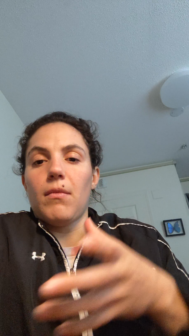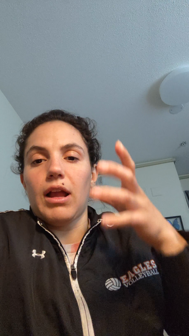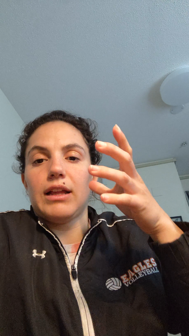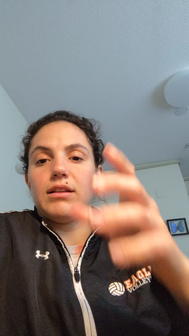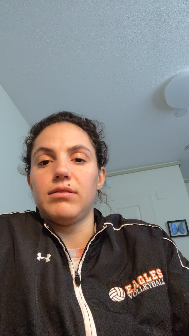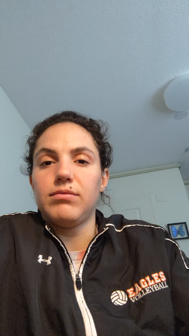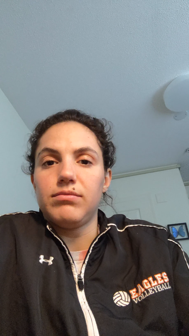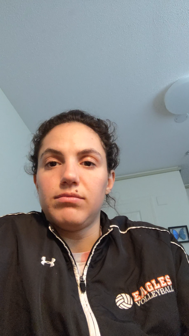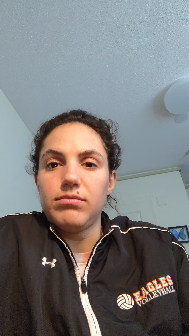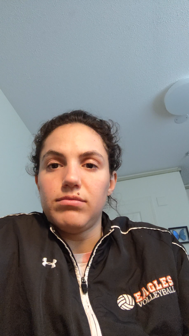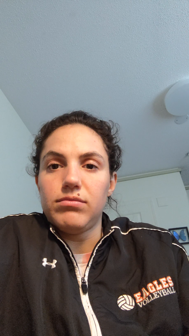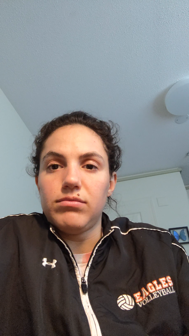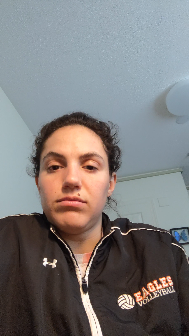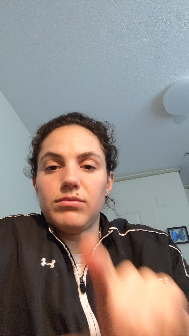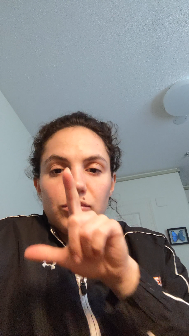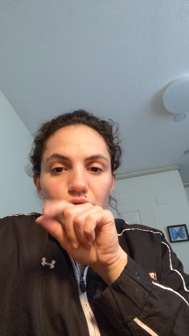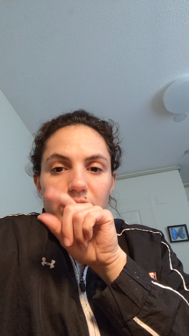chicken